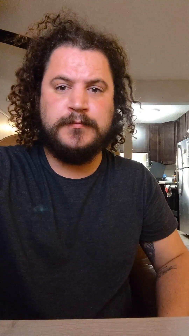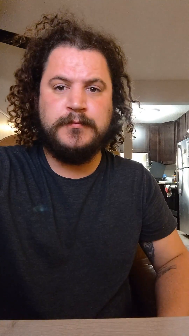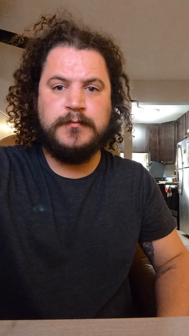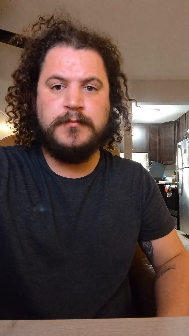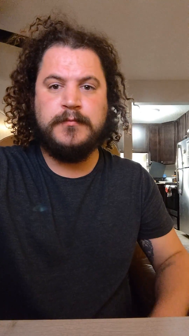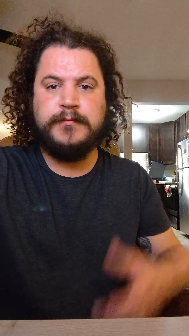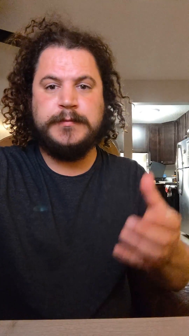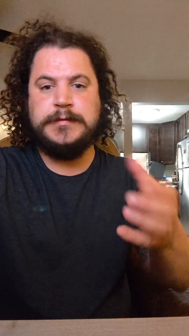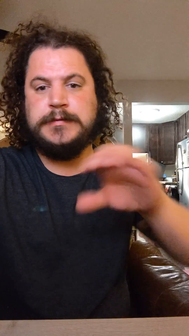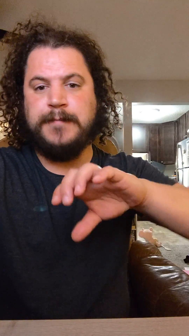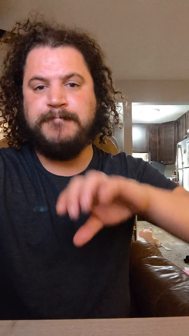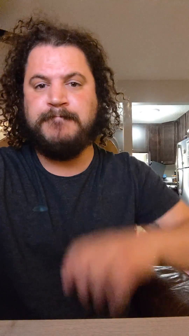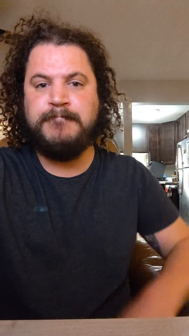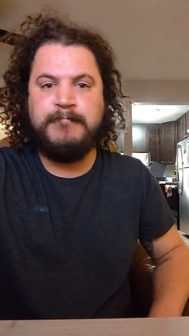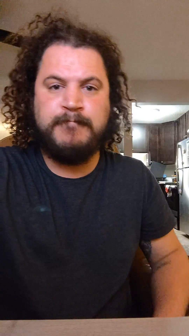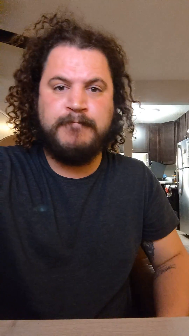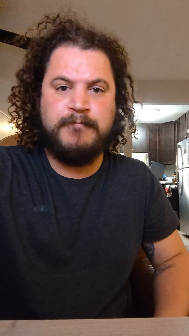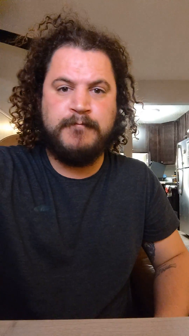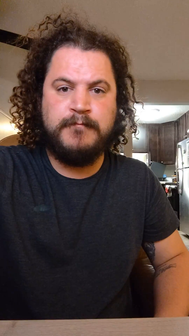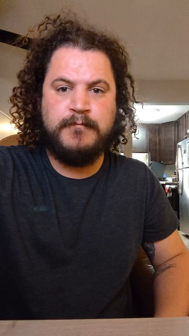dump